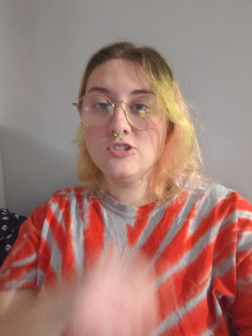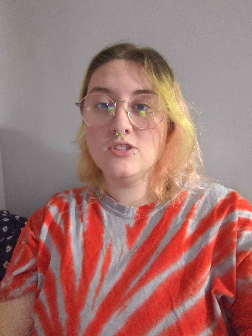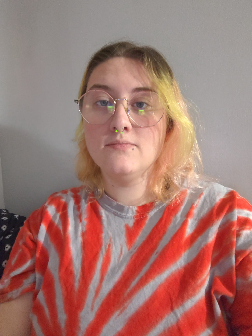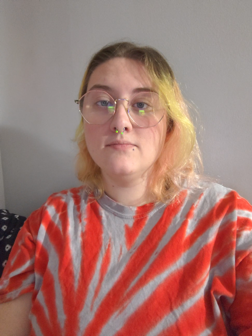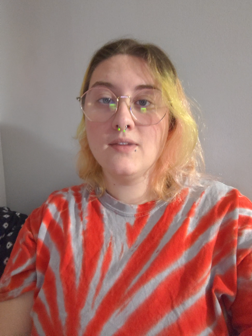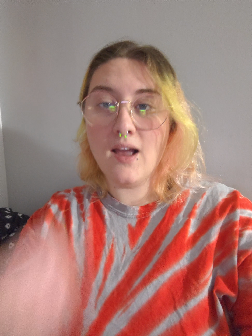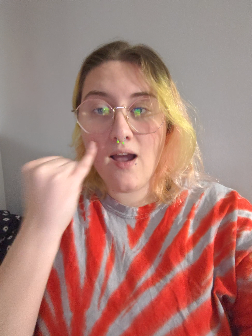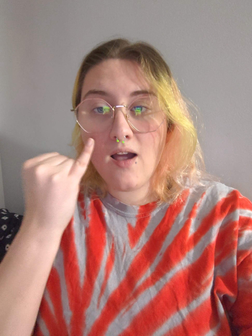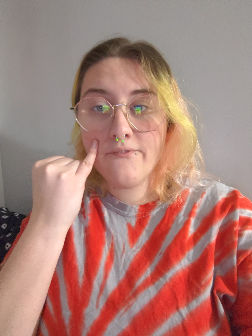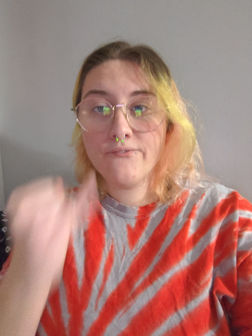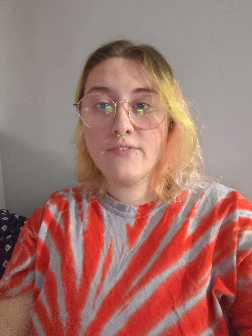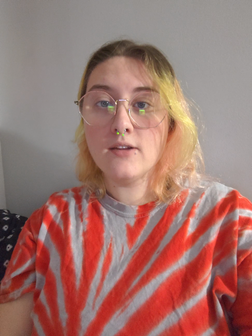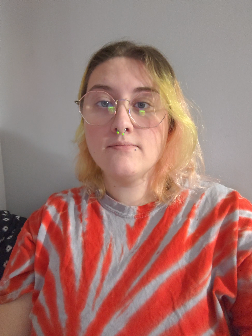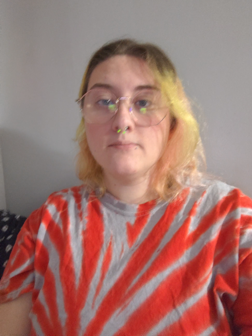if